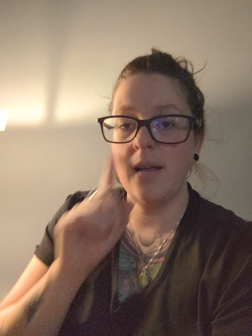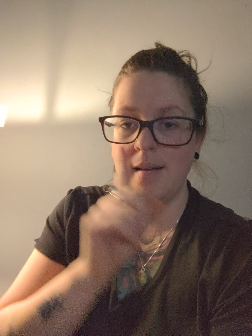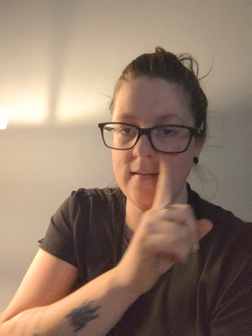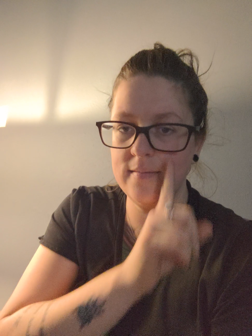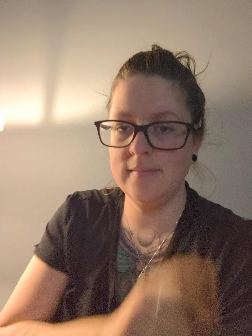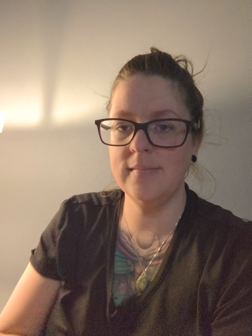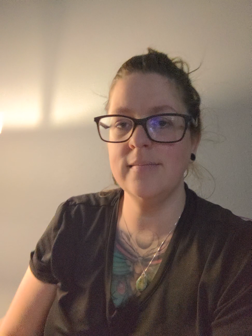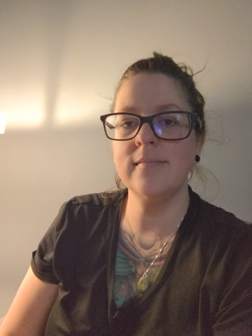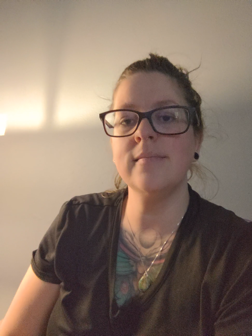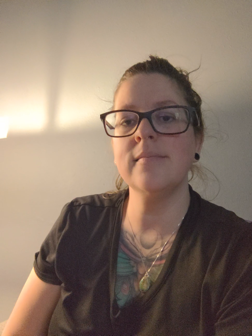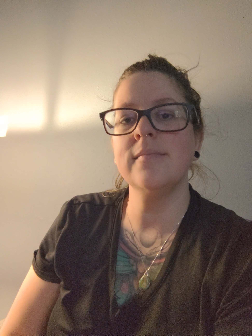eye